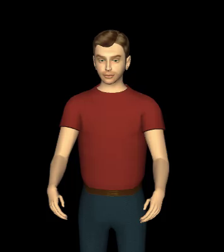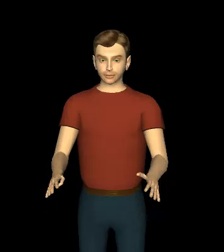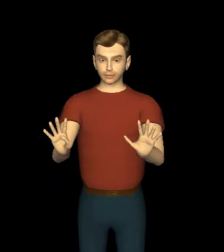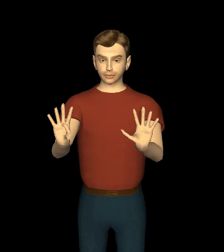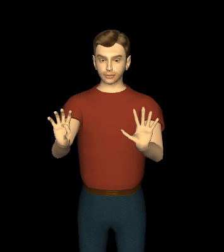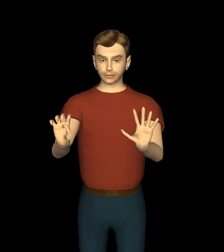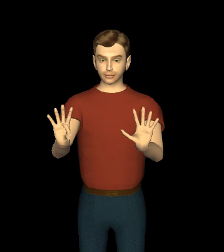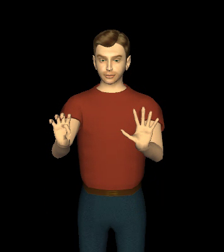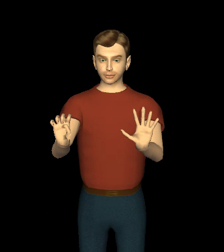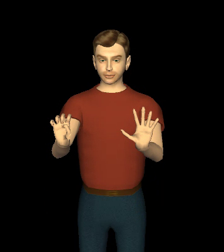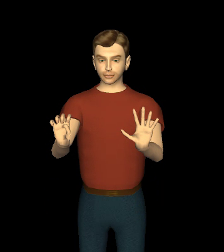90